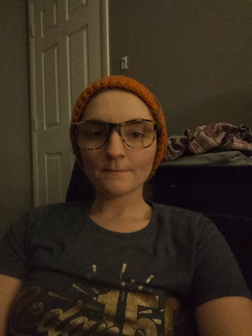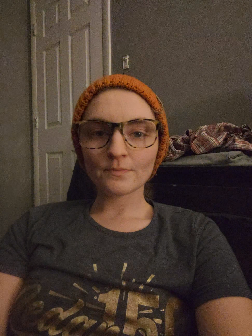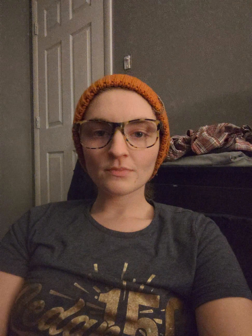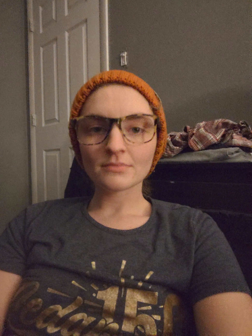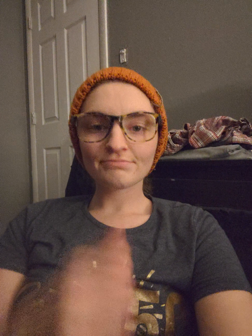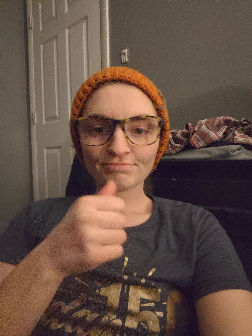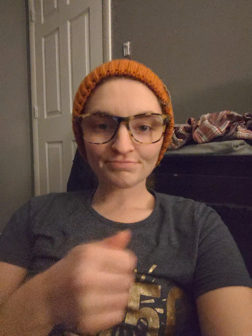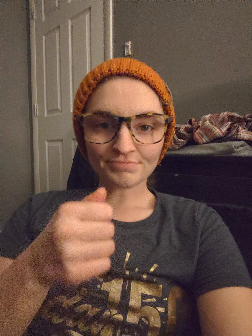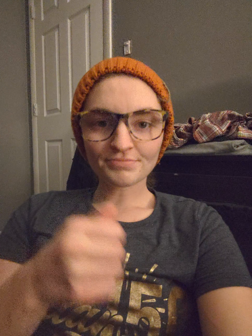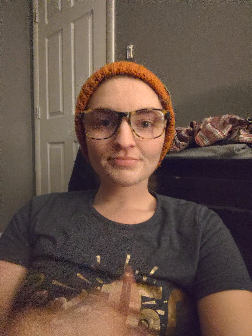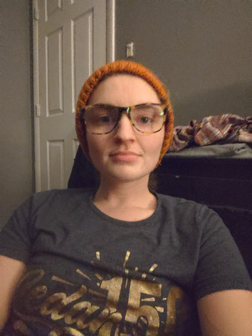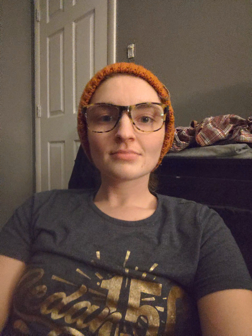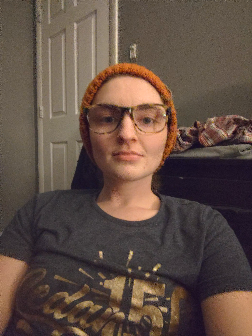hide